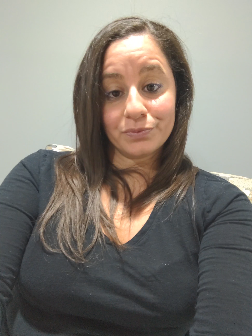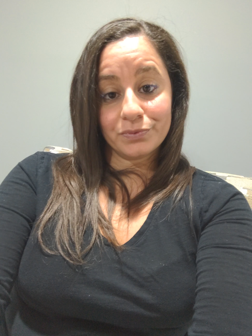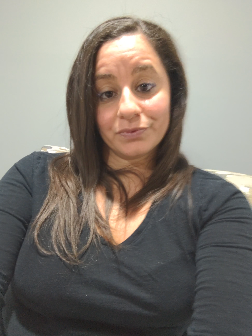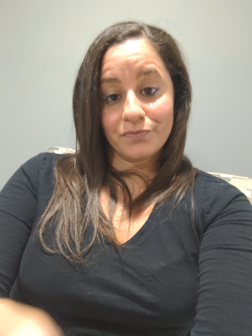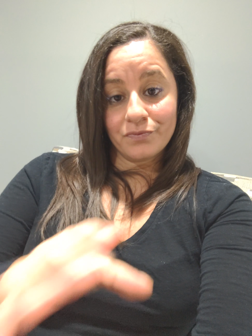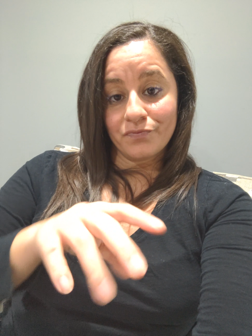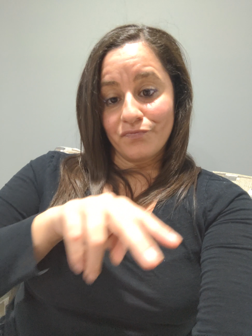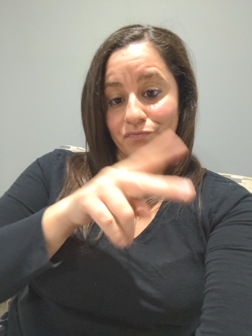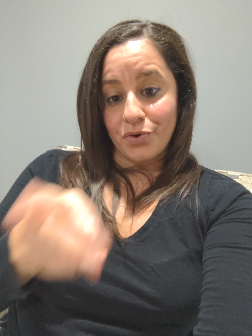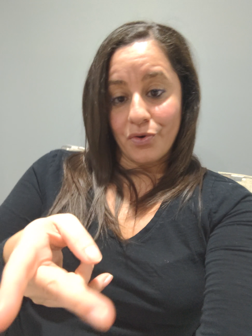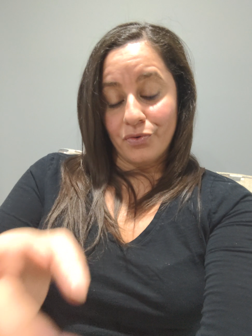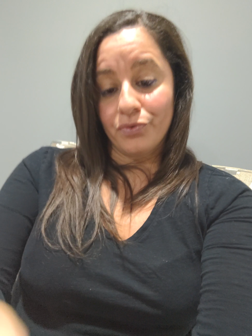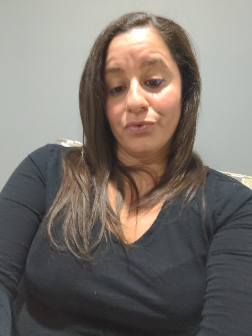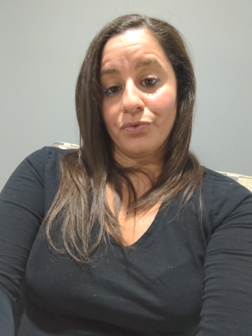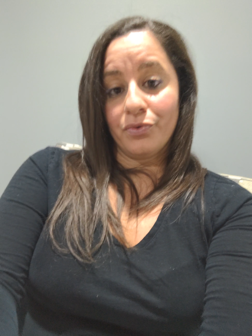fall